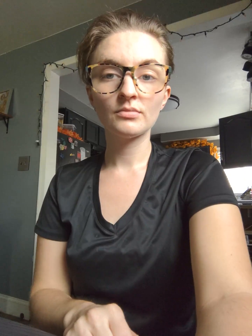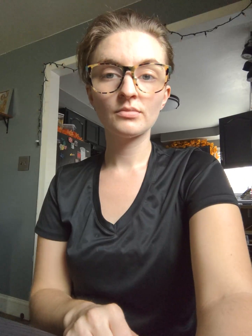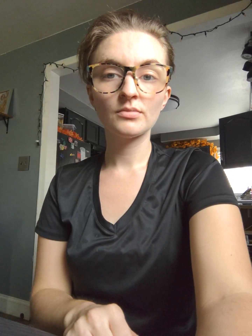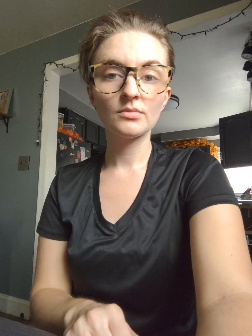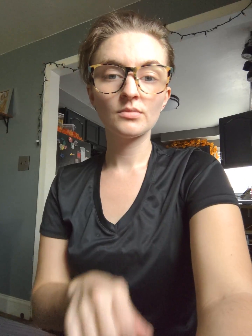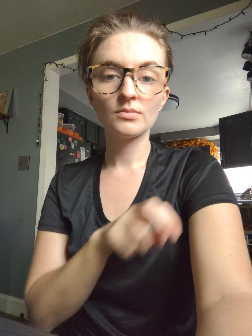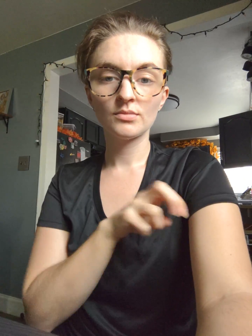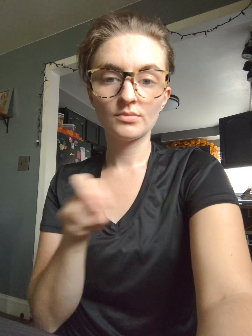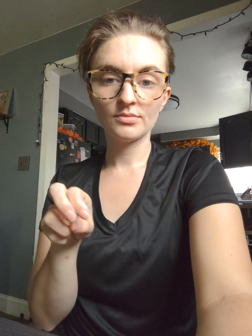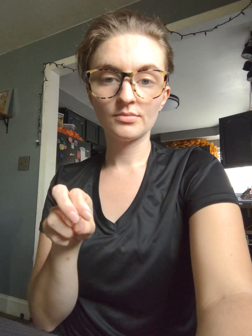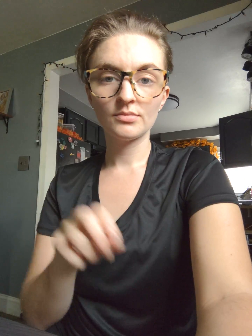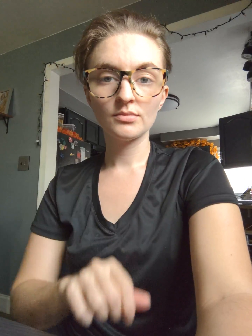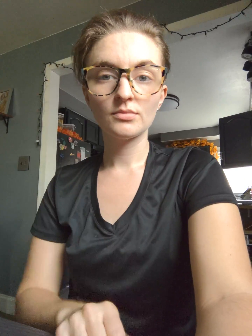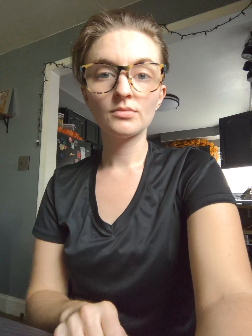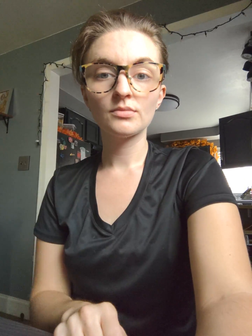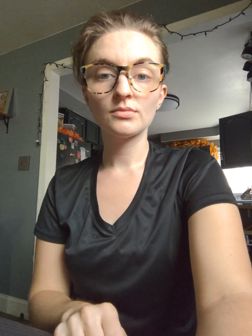porch